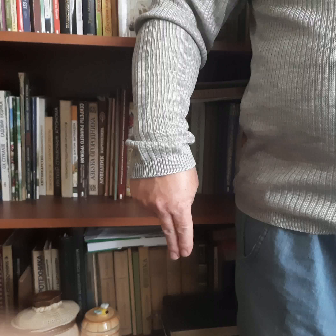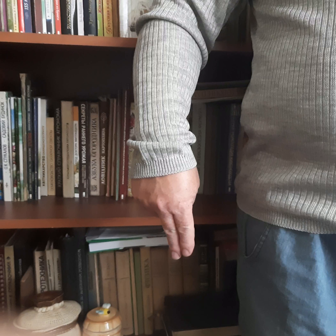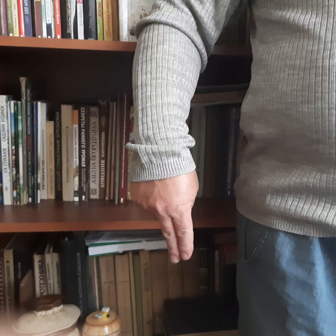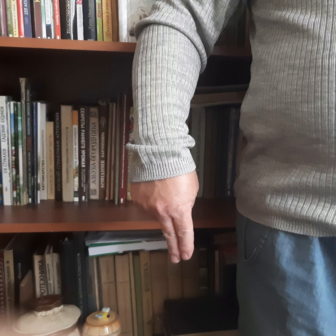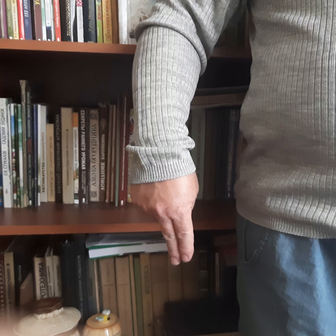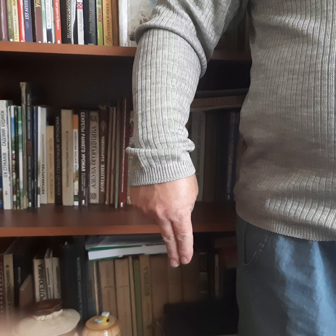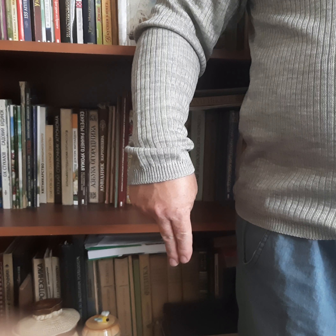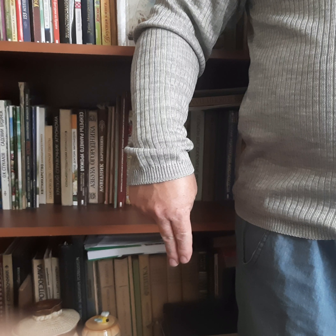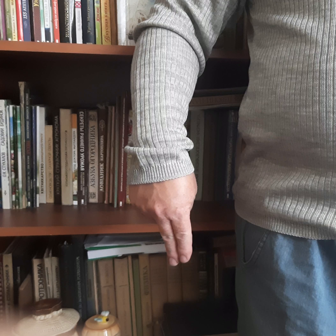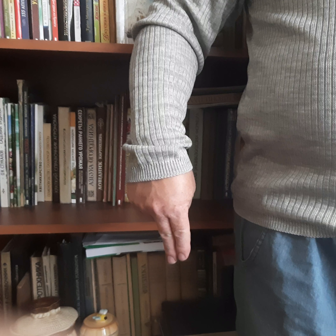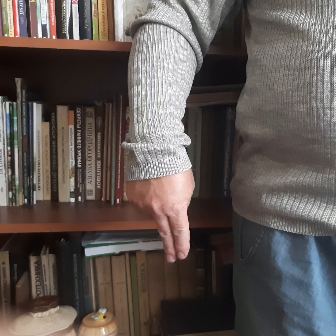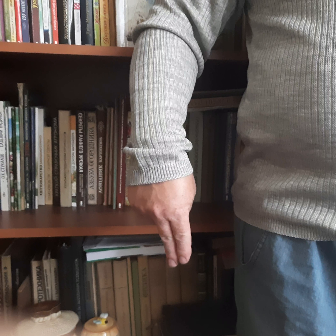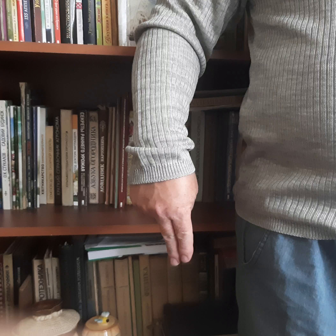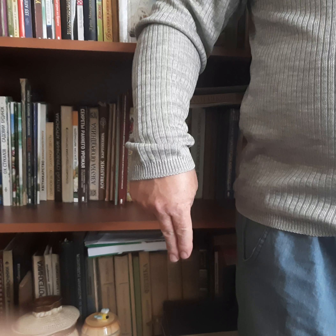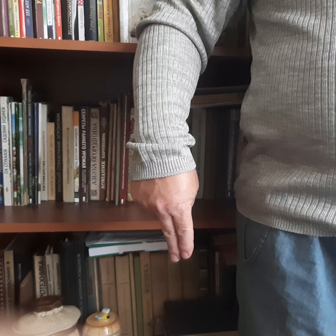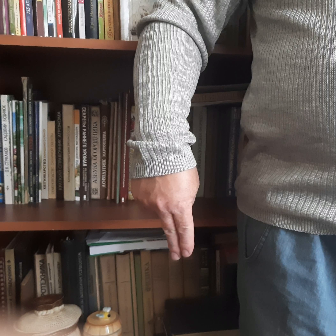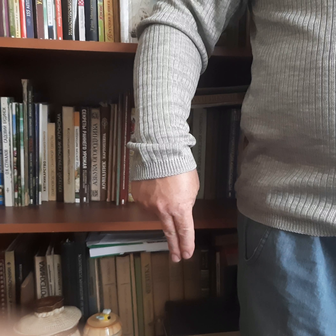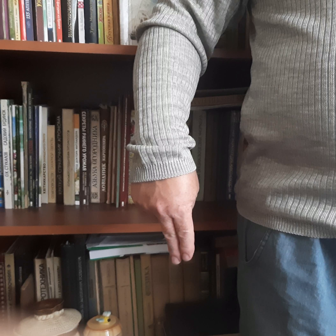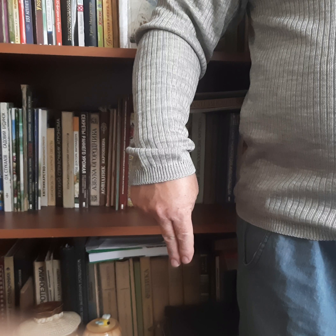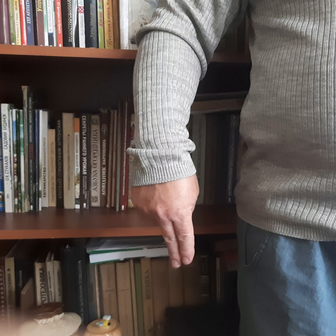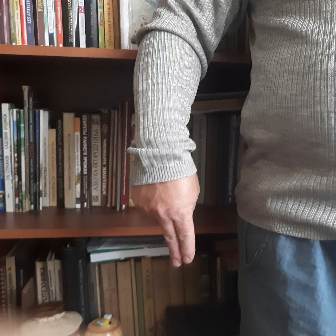П